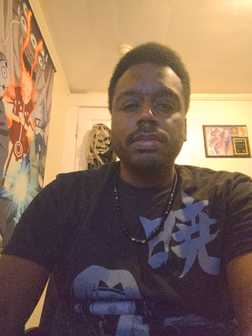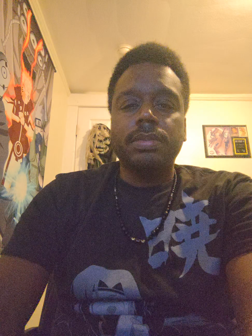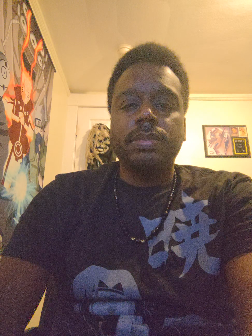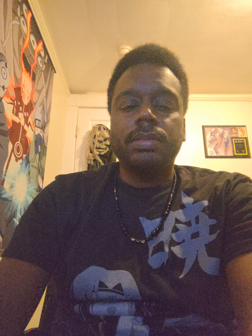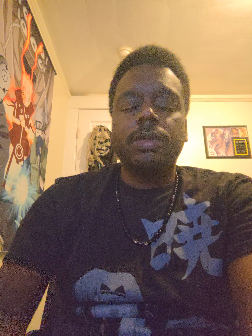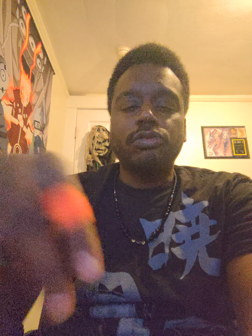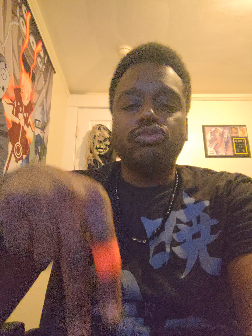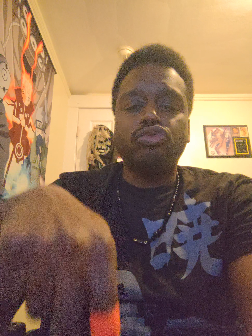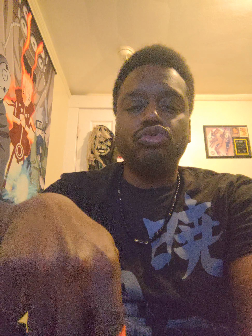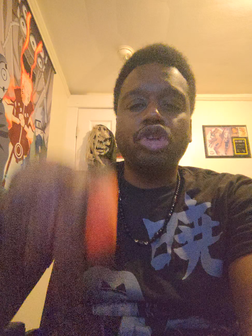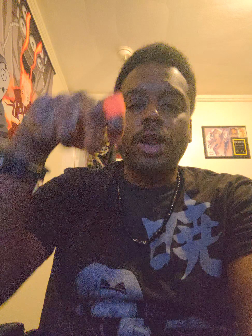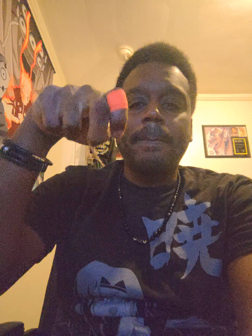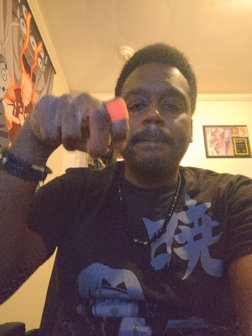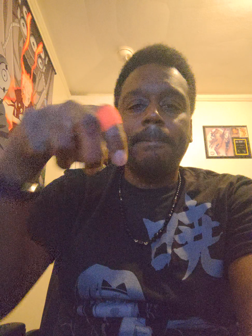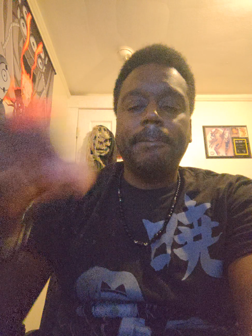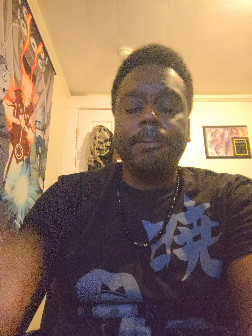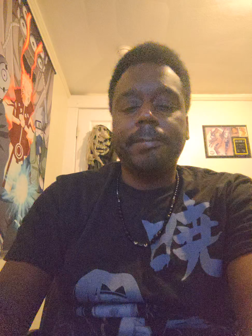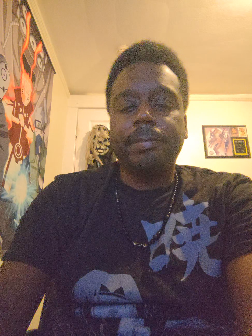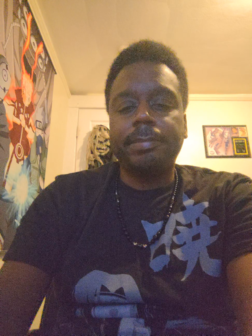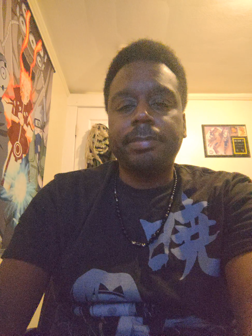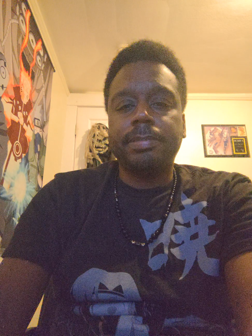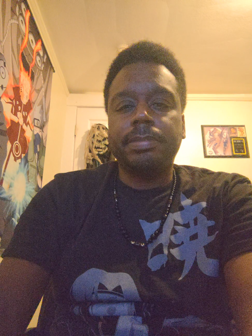jump